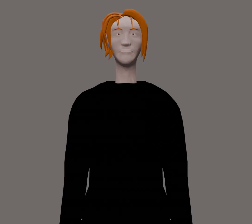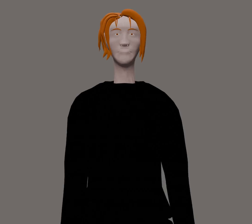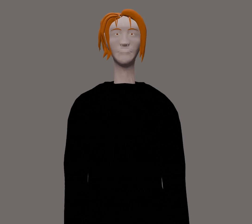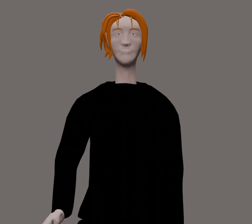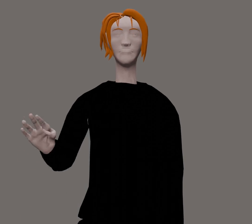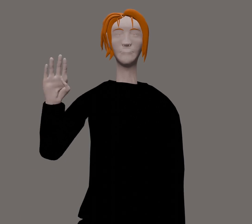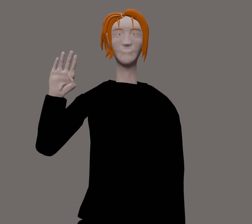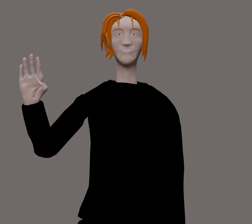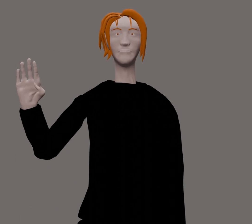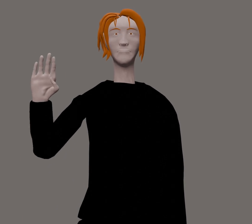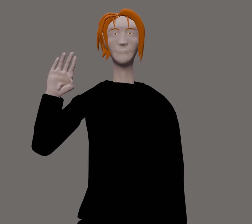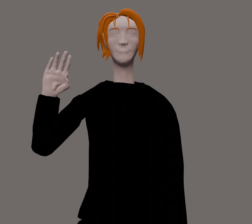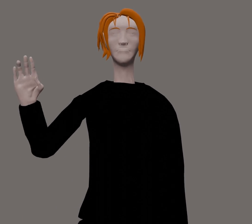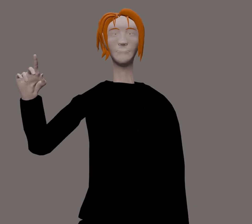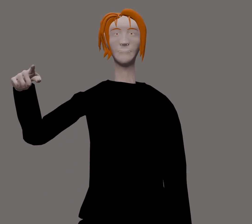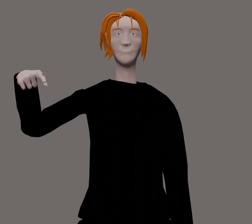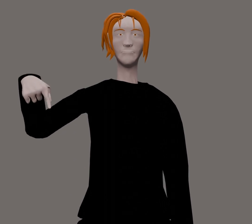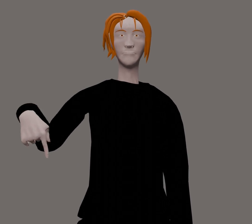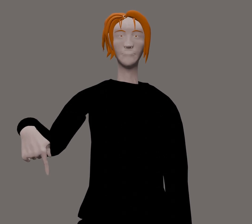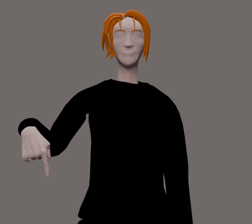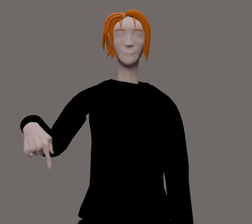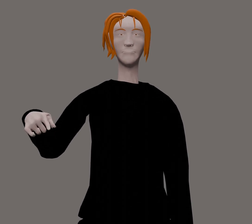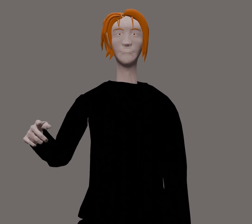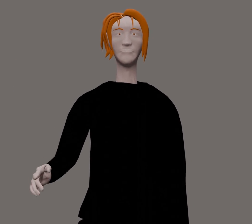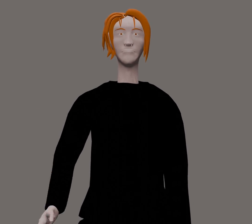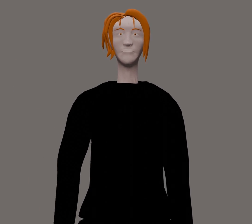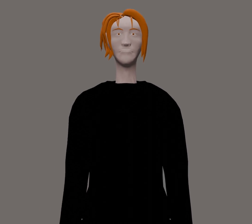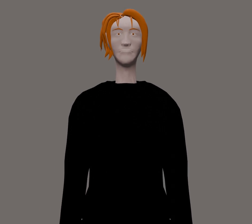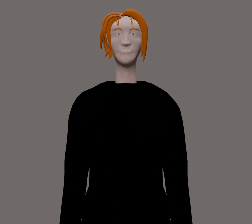BBQ